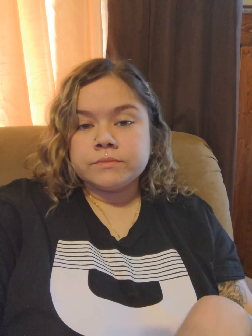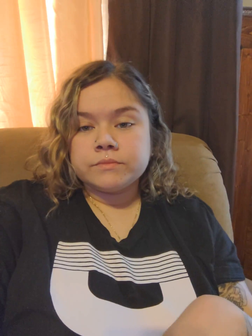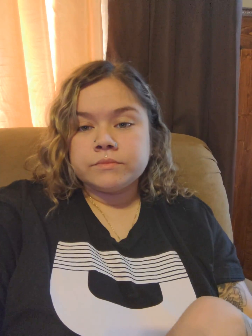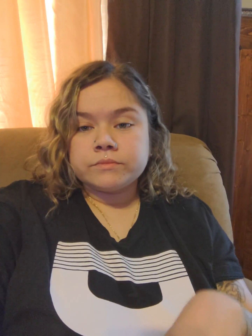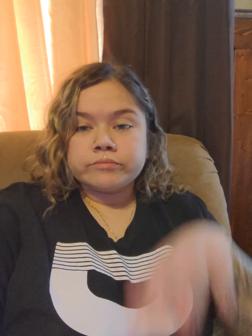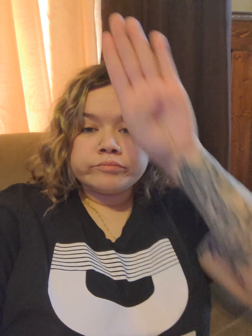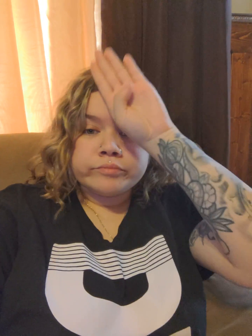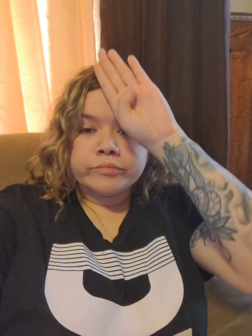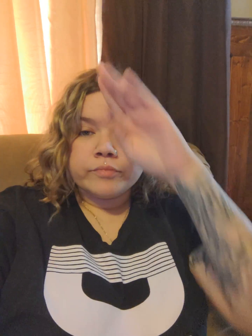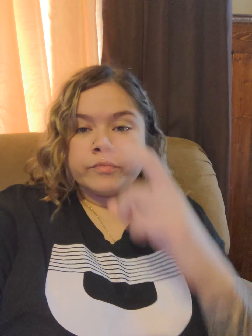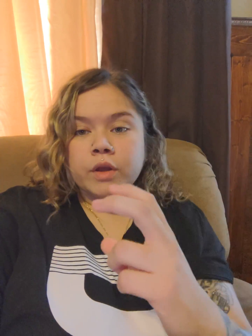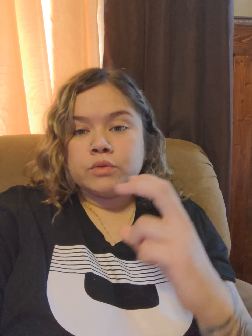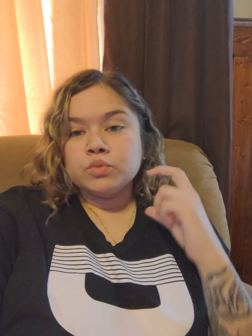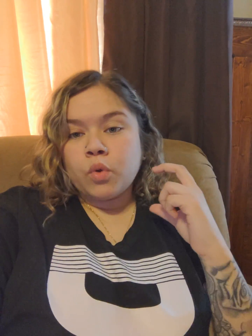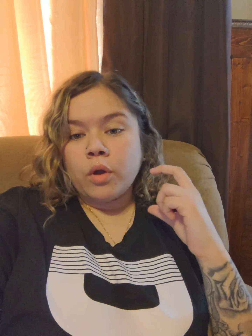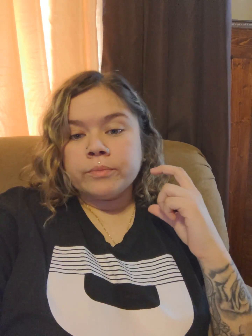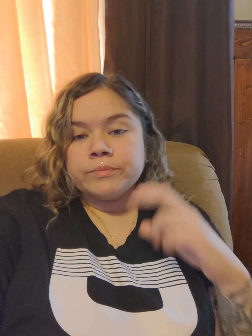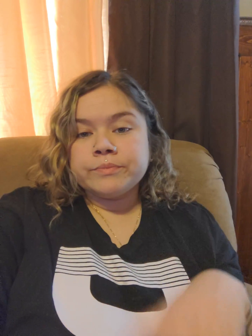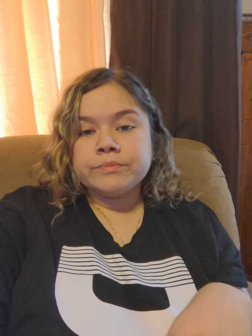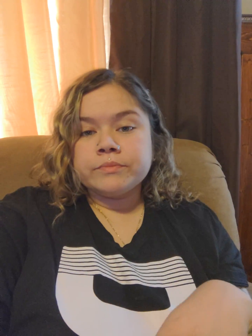fire truck